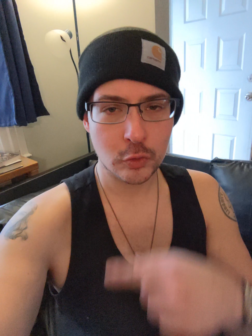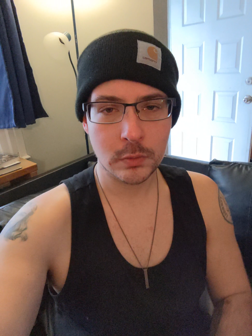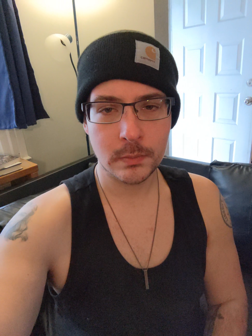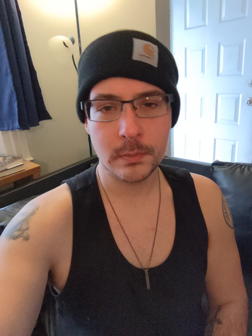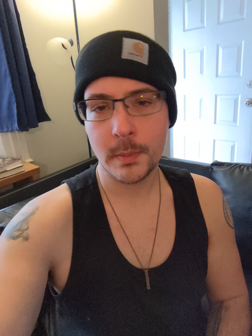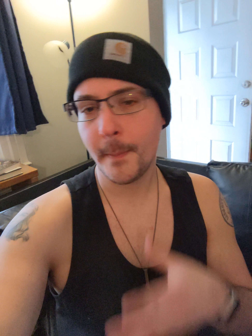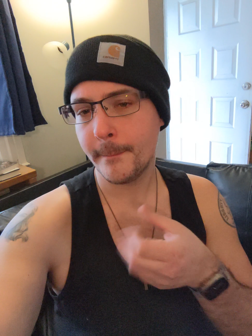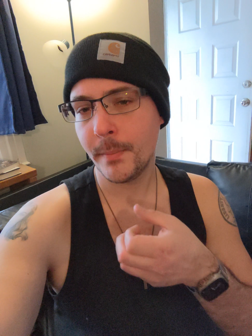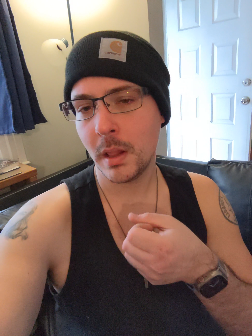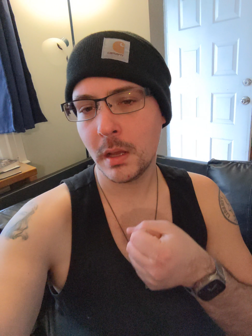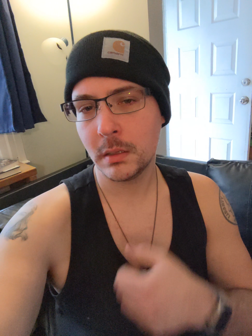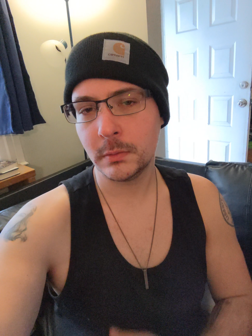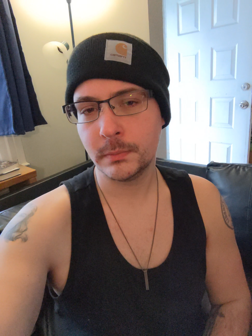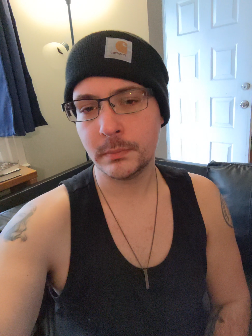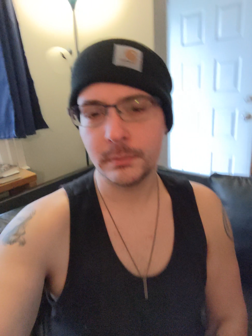milk